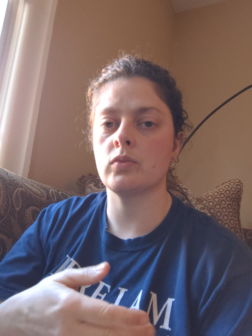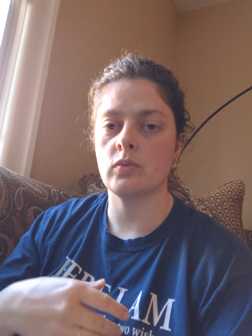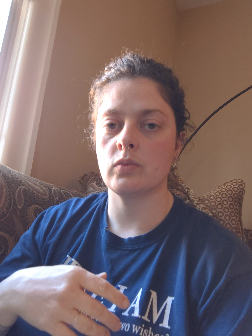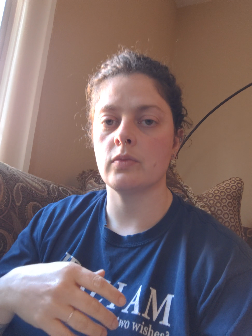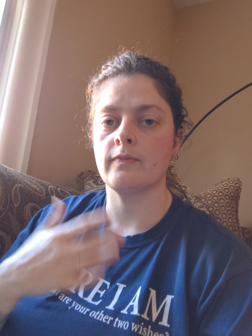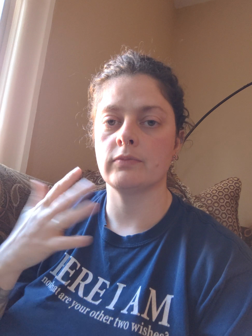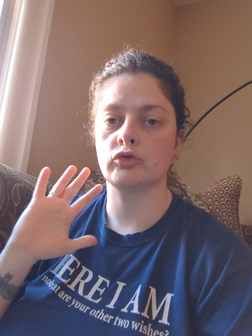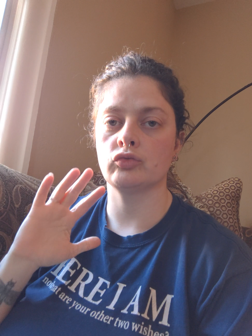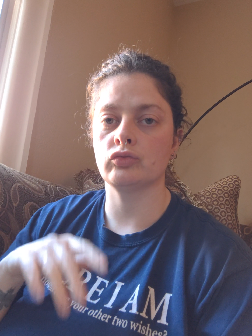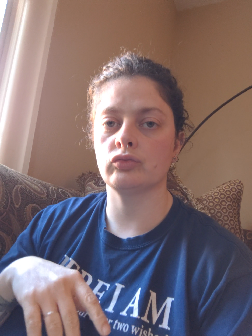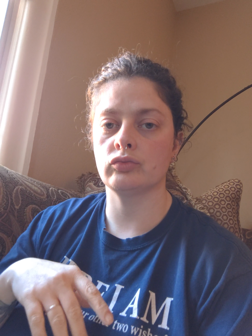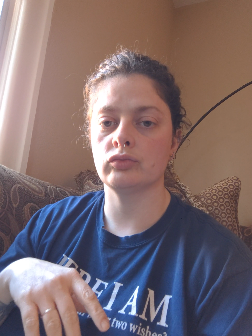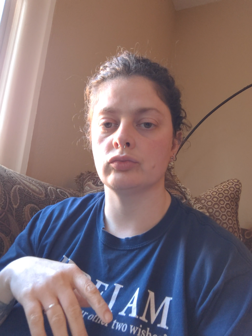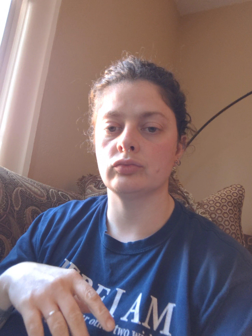finish